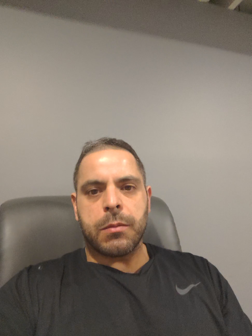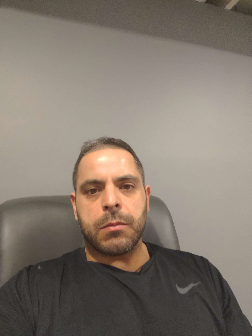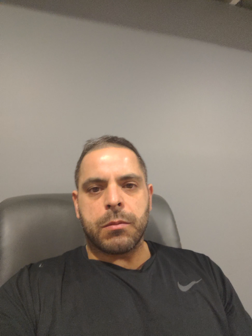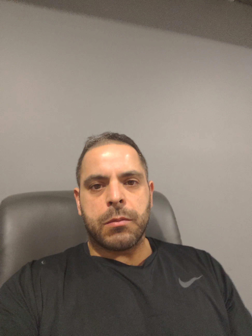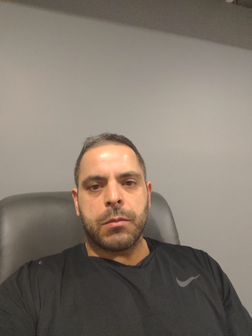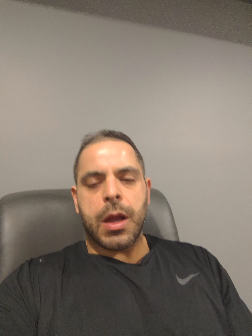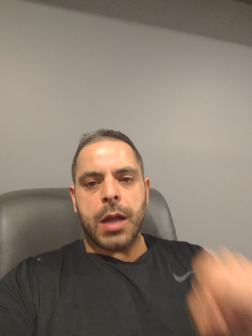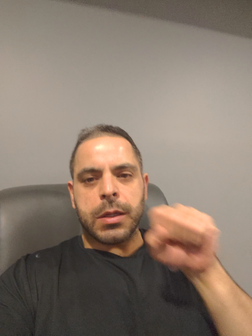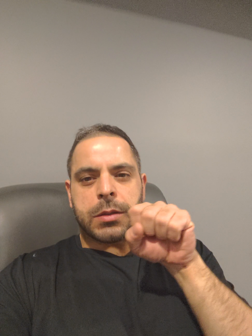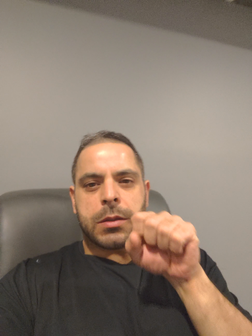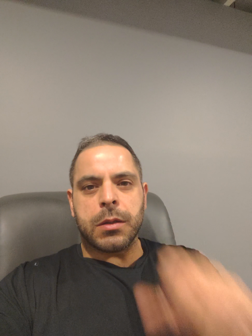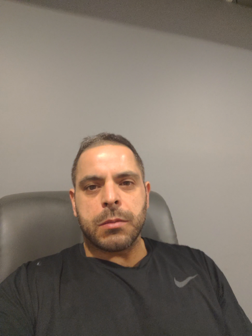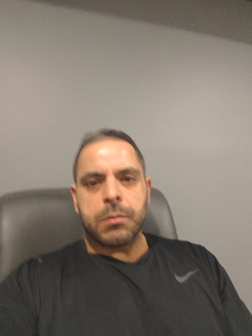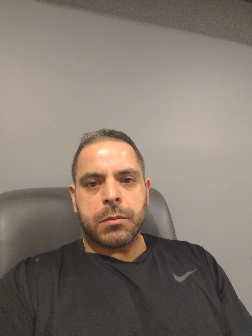carrot